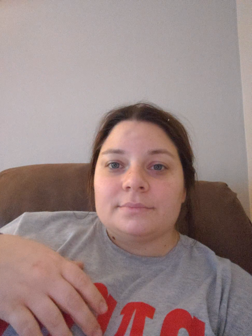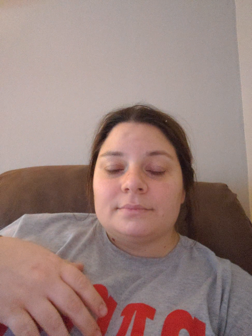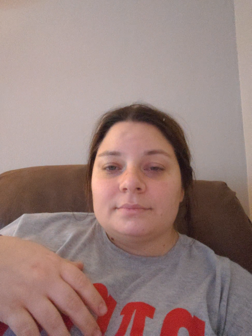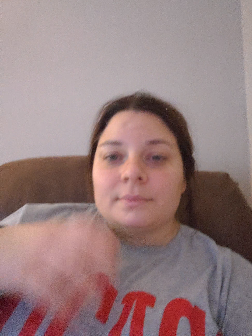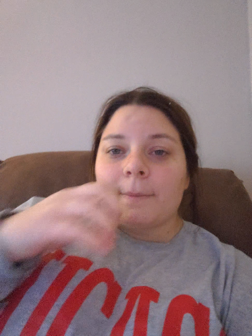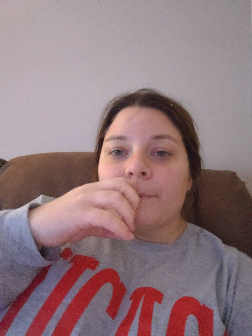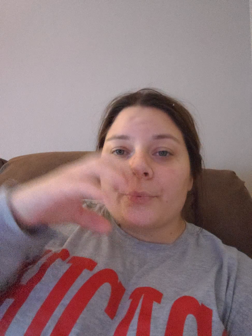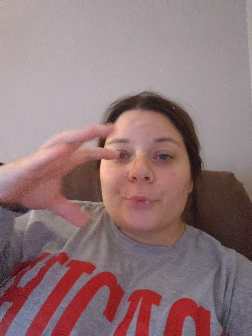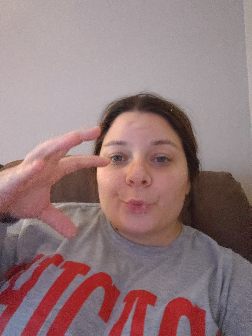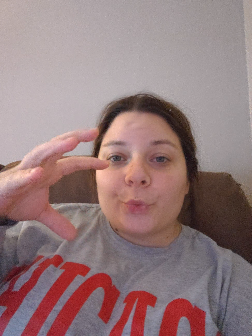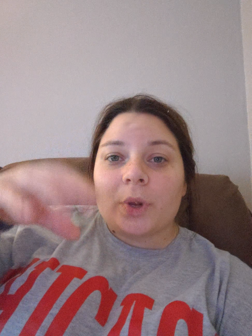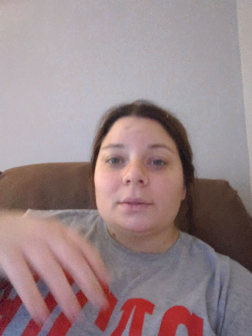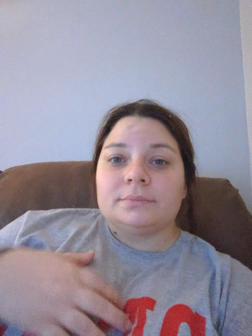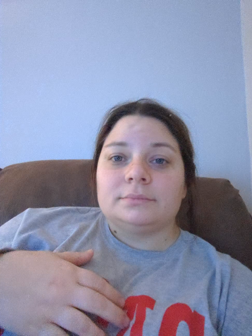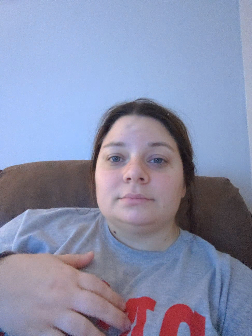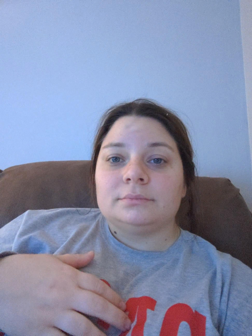balloon